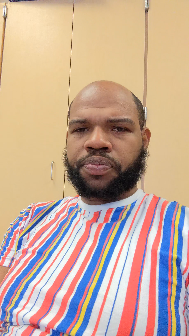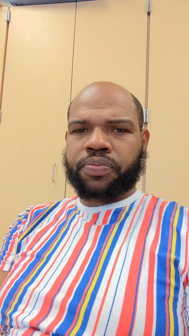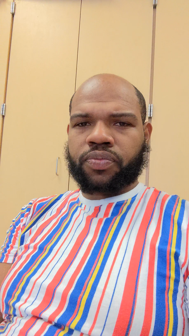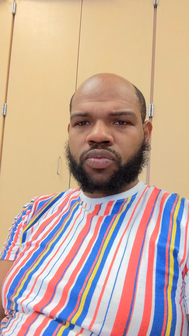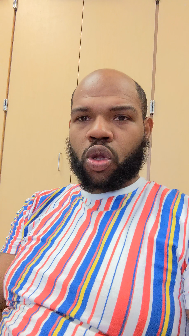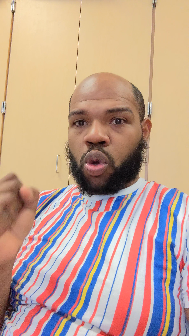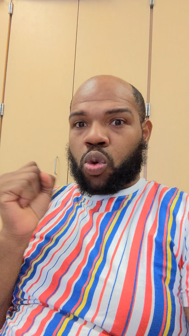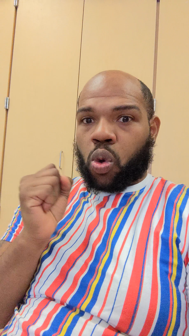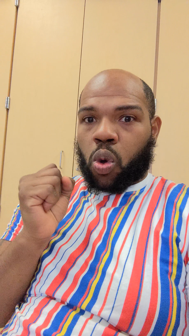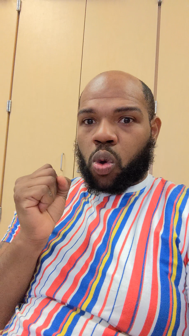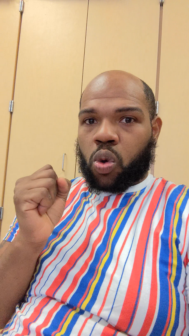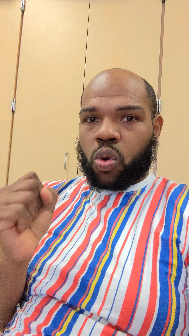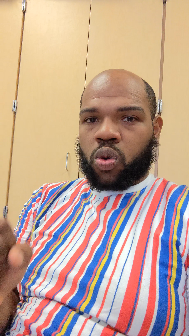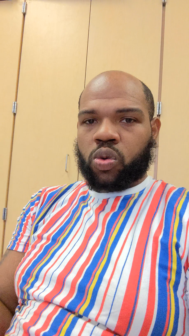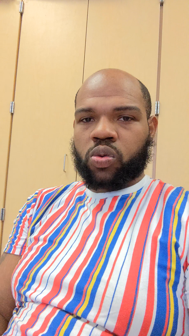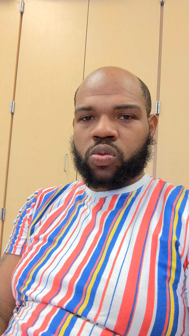cold